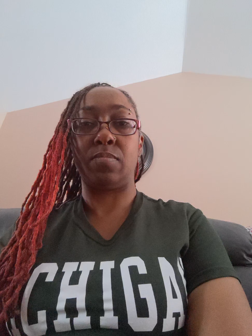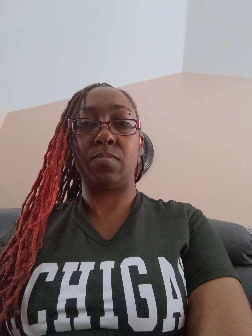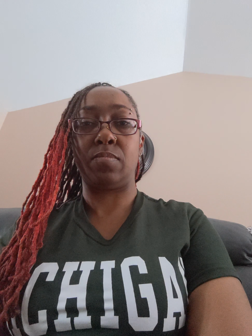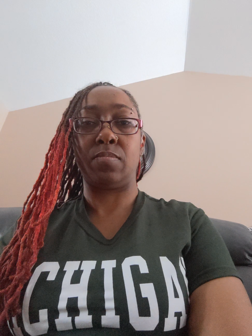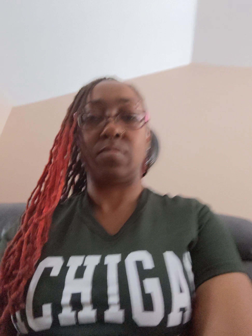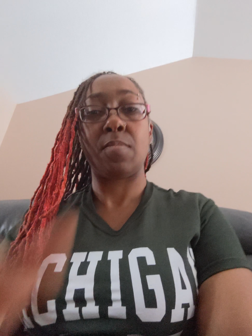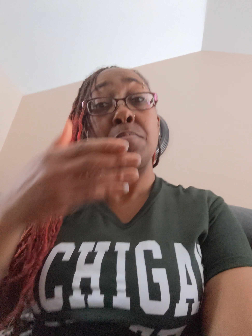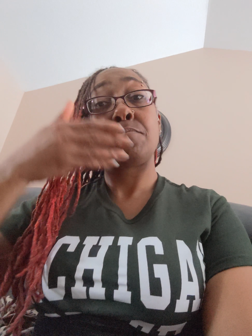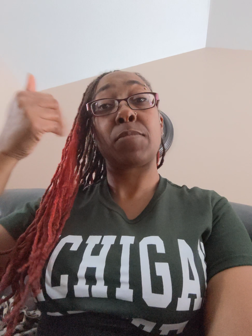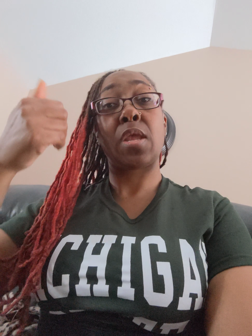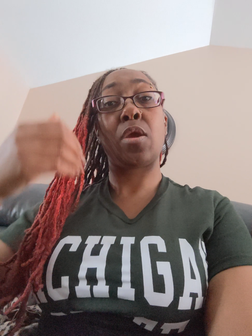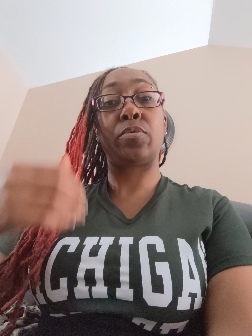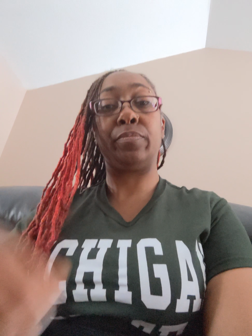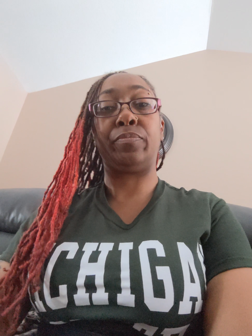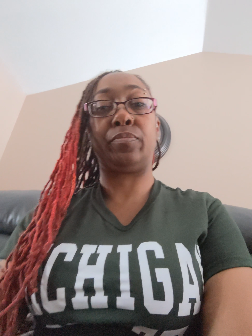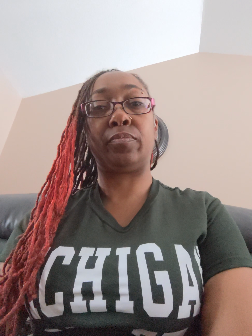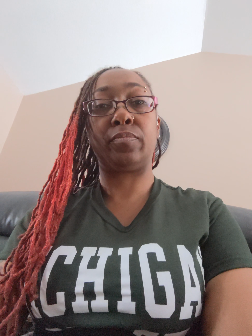better